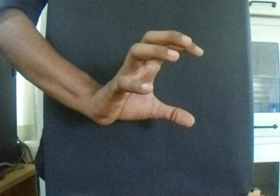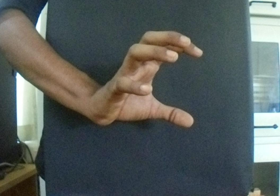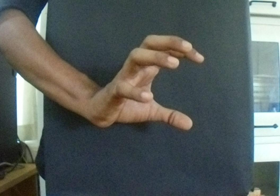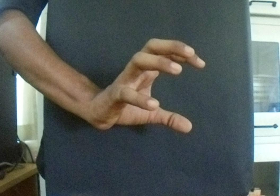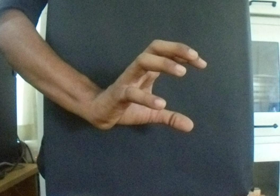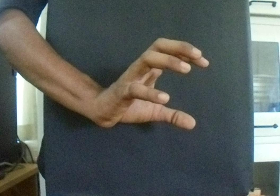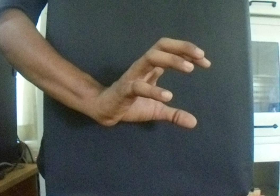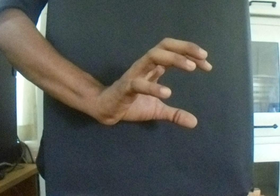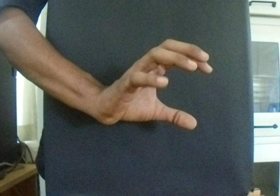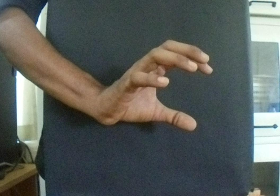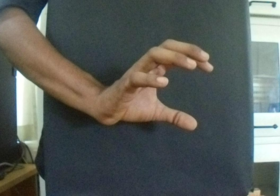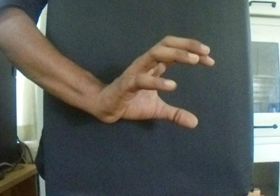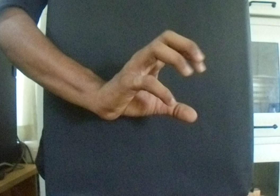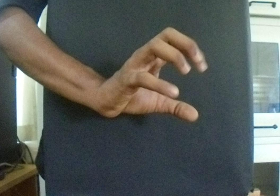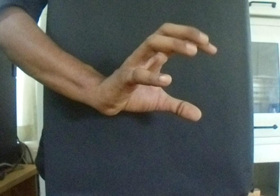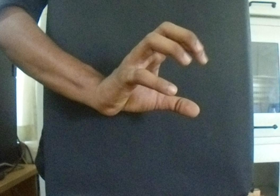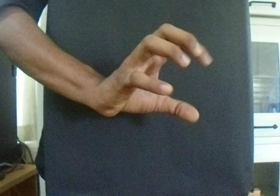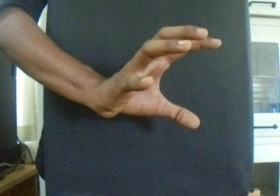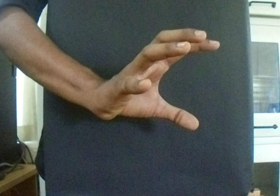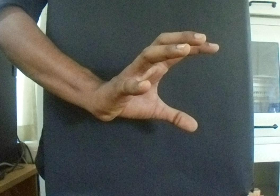pain